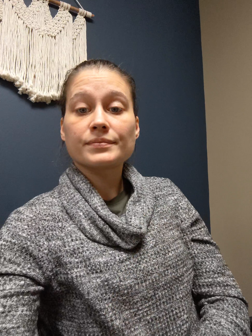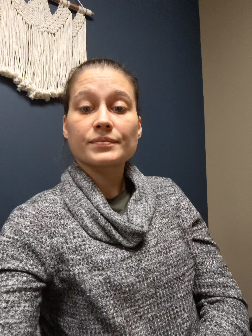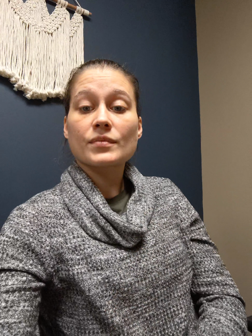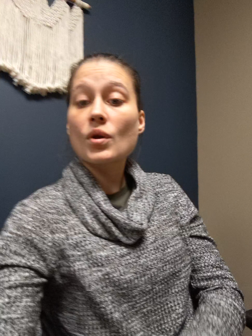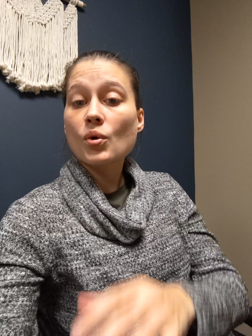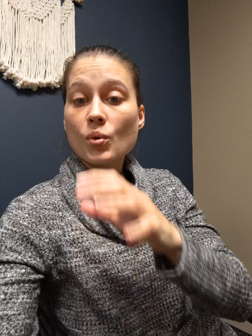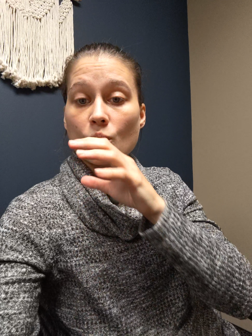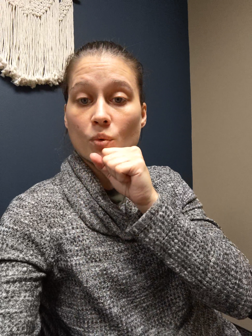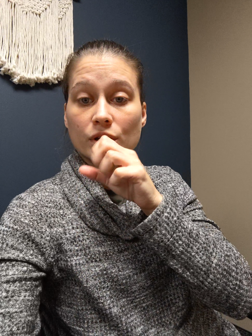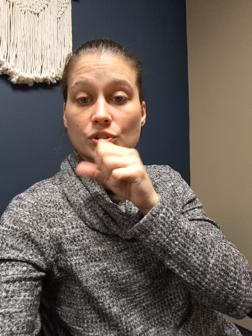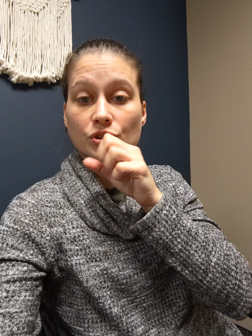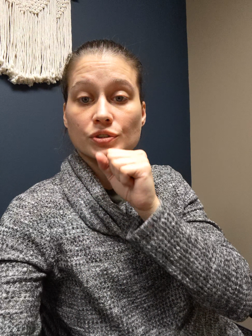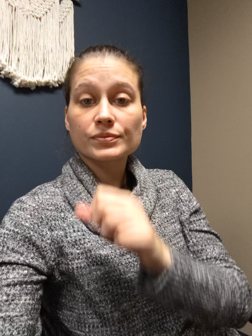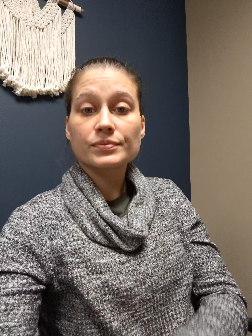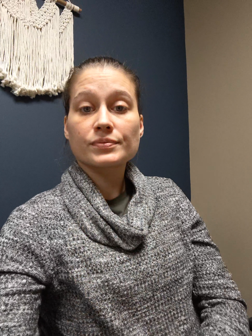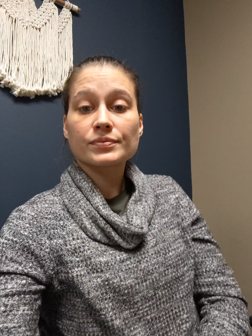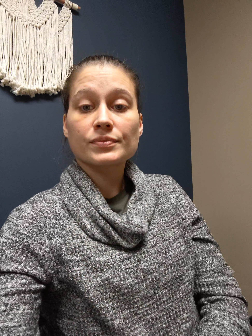orange